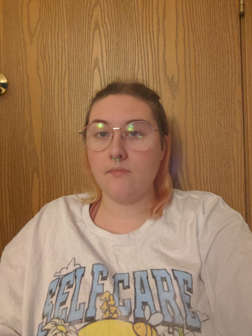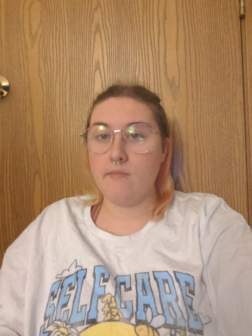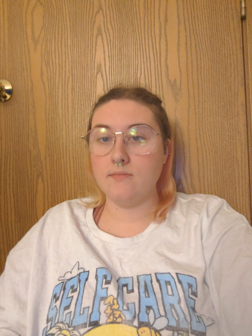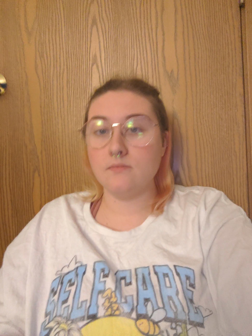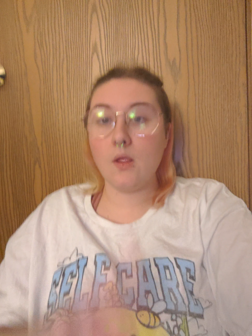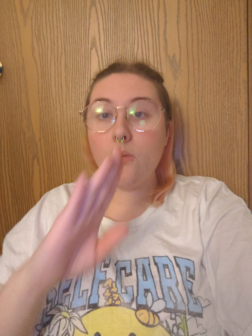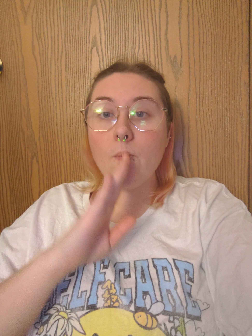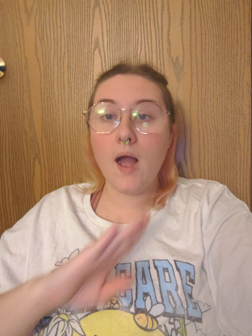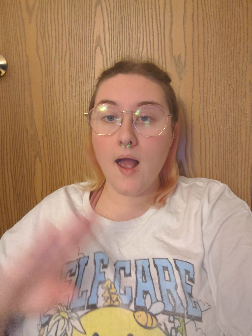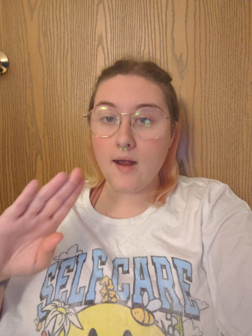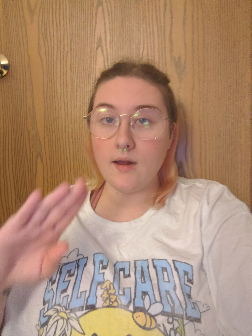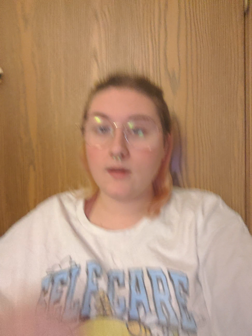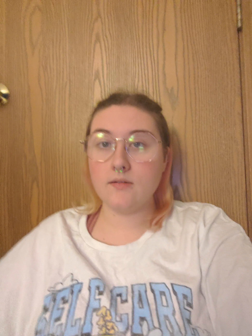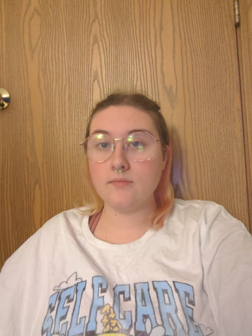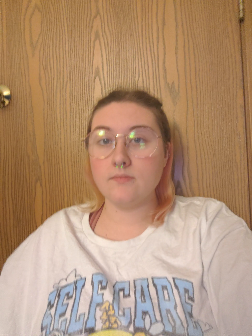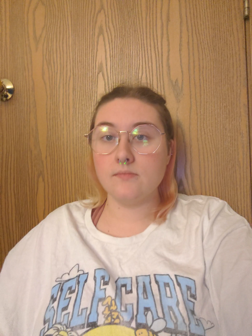quiet